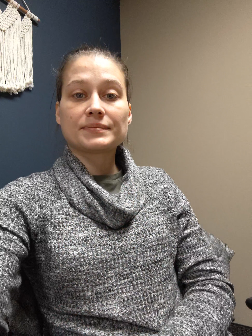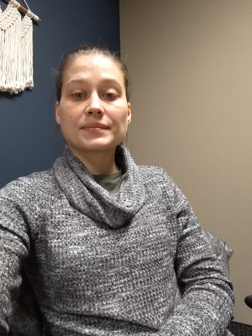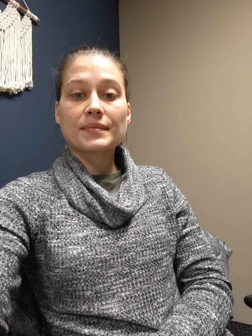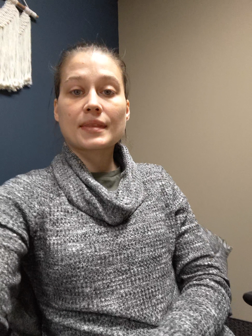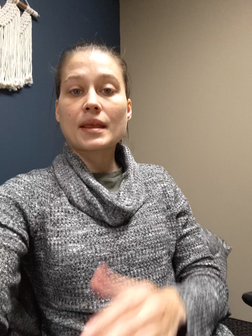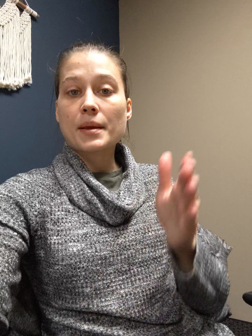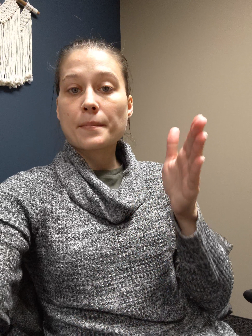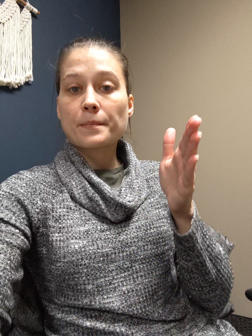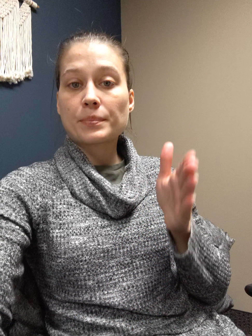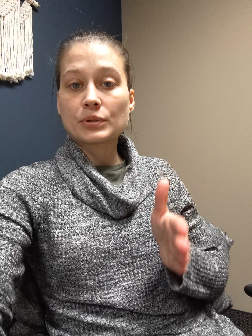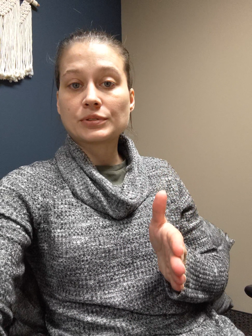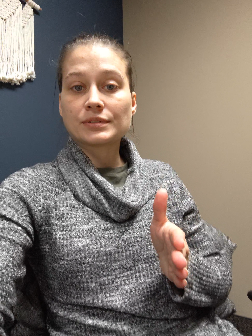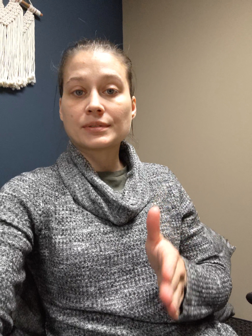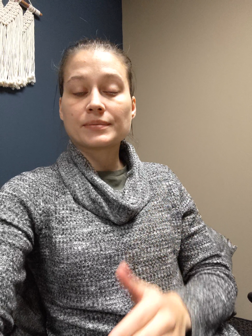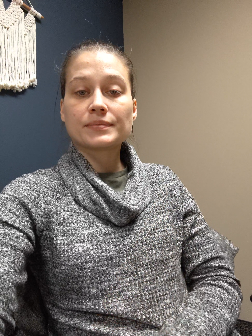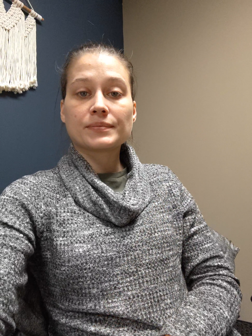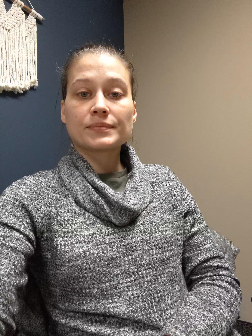person